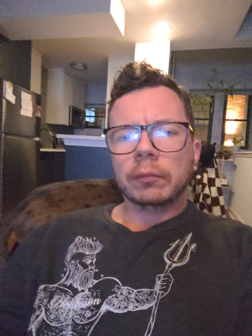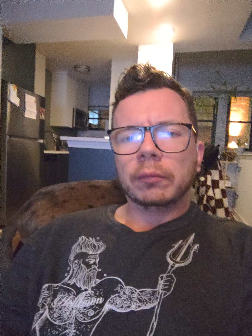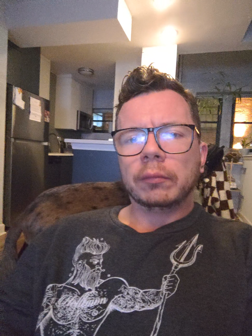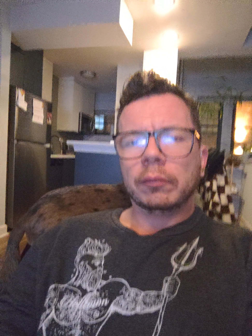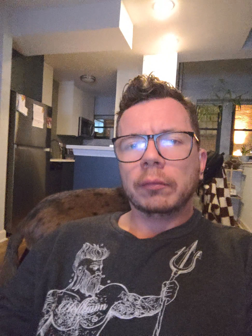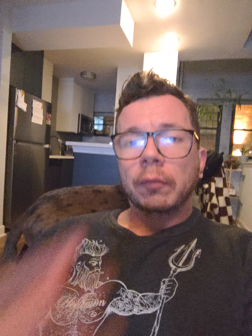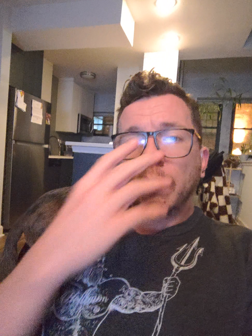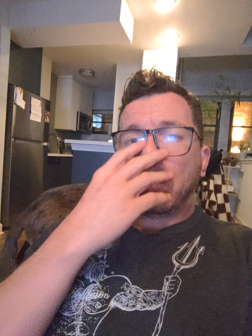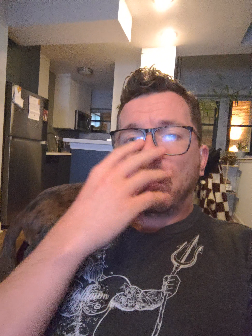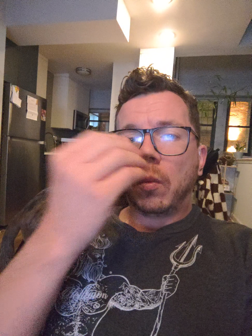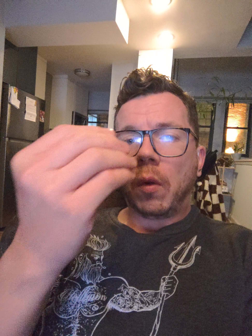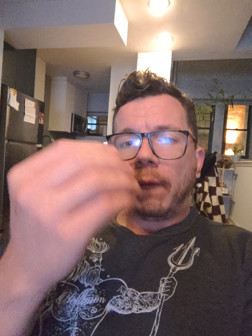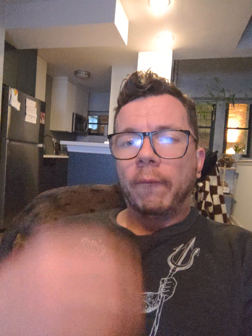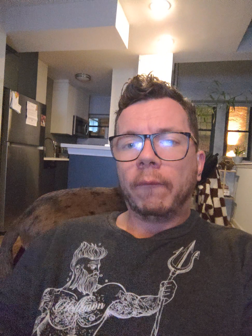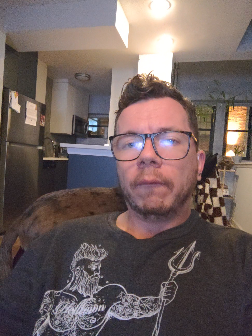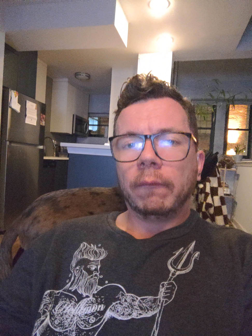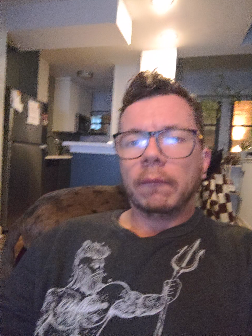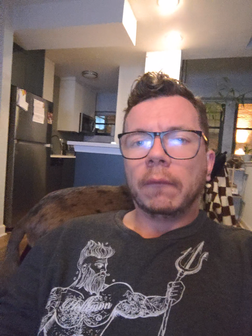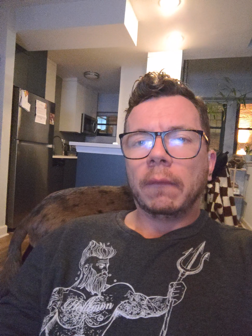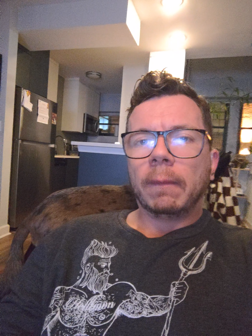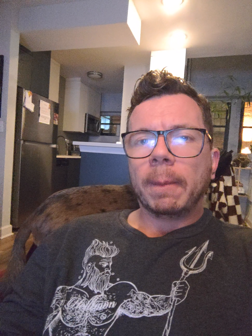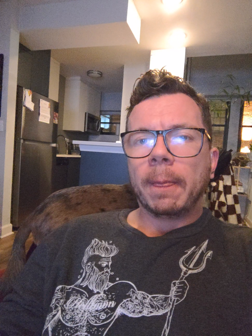wolf